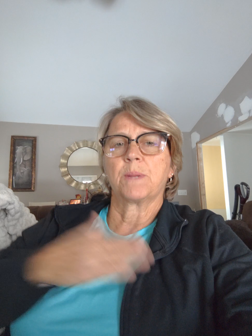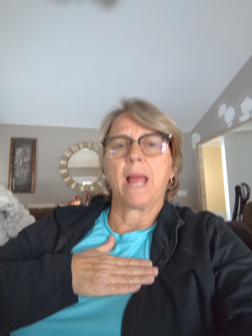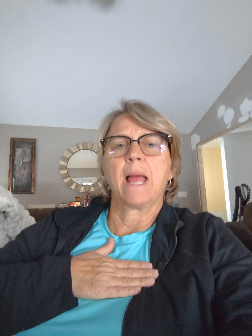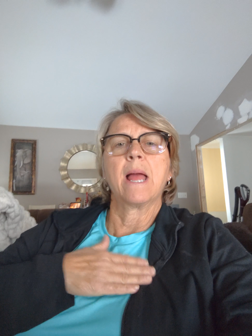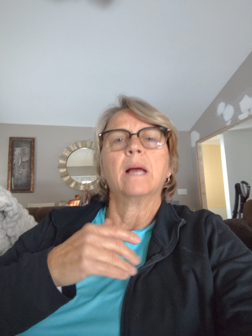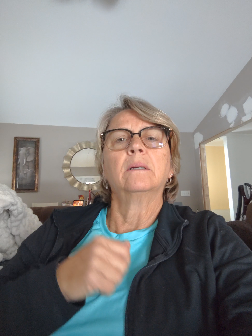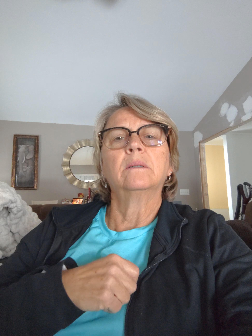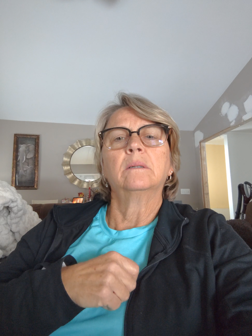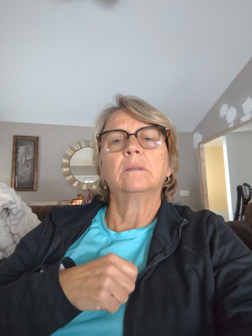my